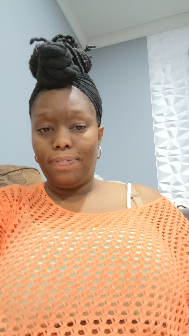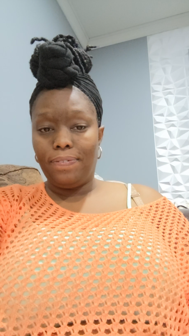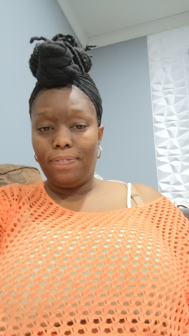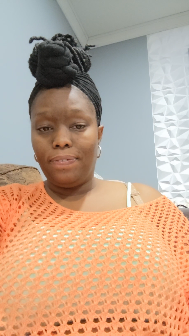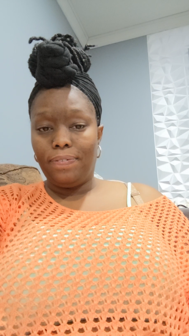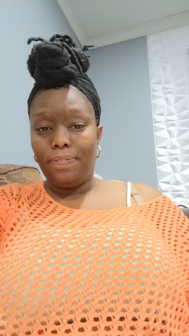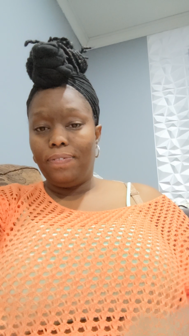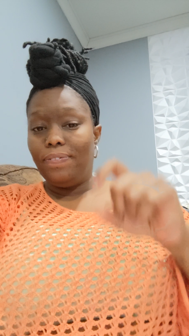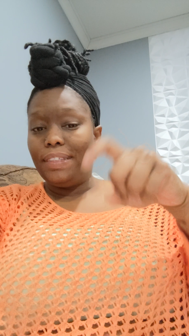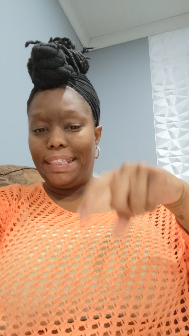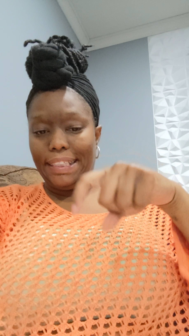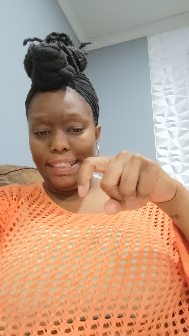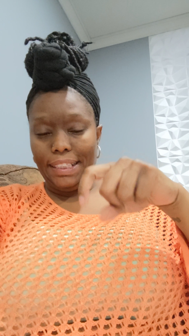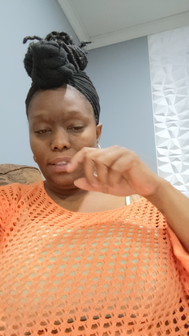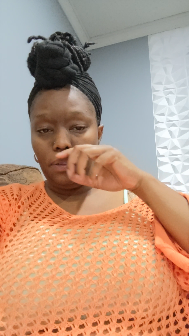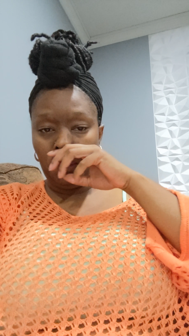need